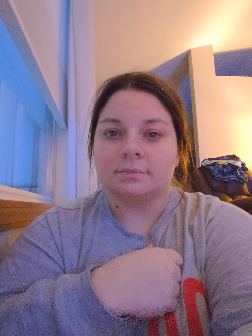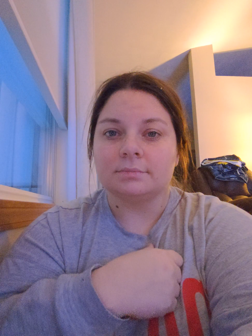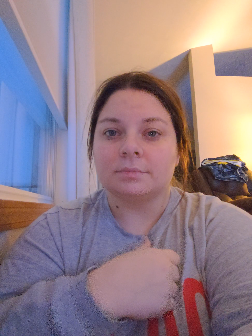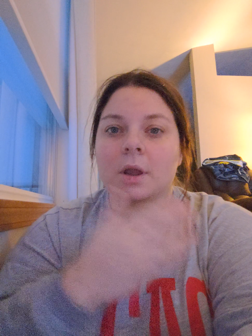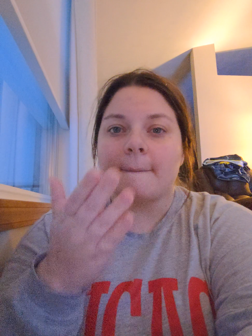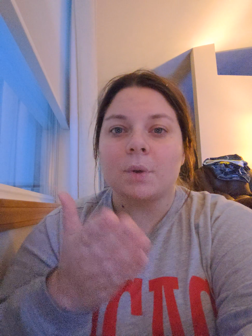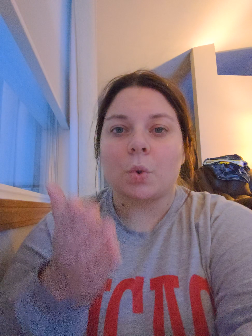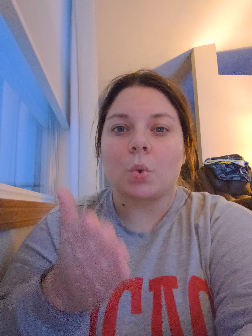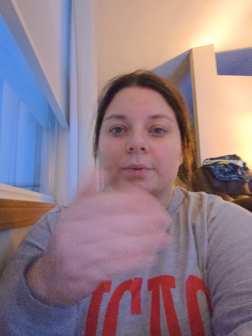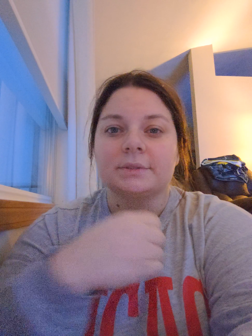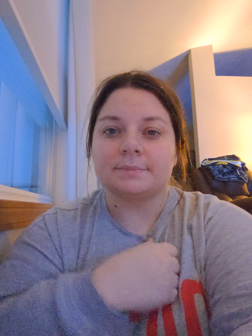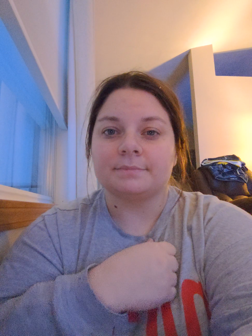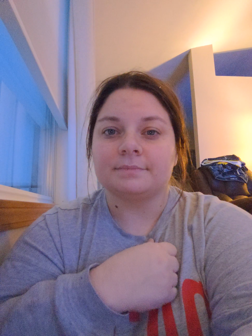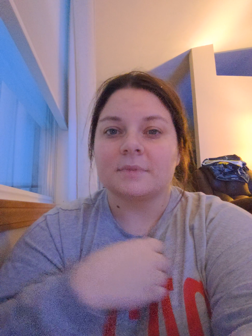boat